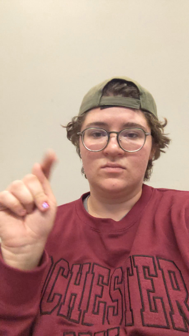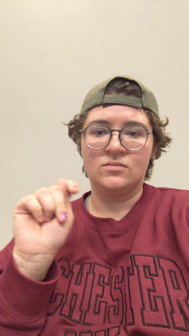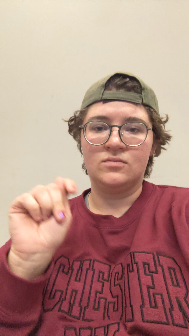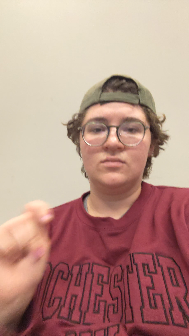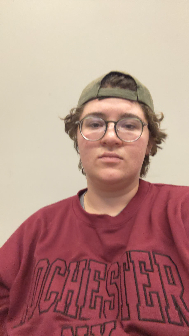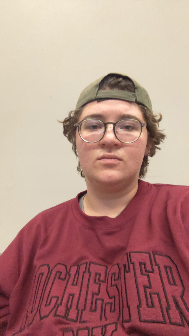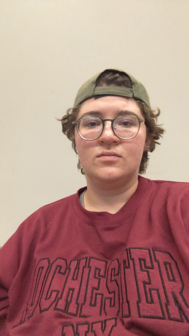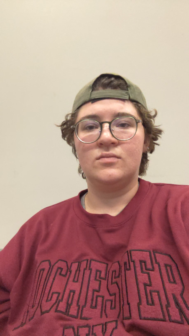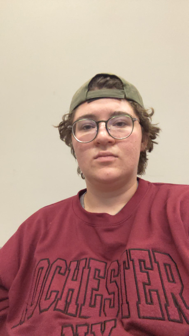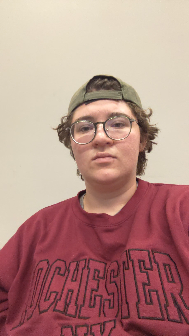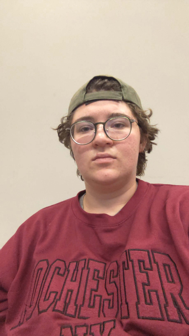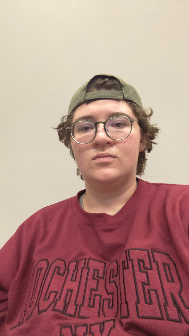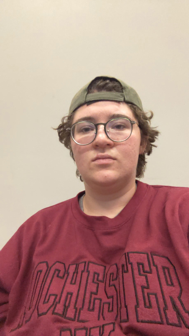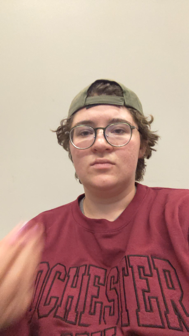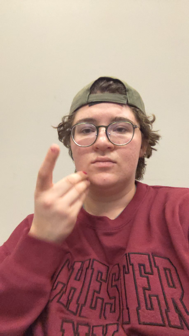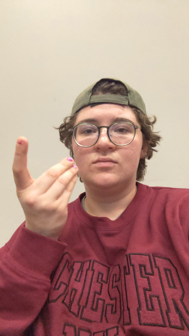dinner